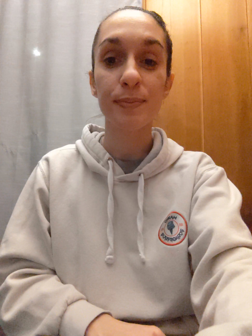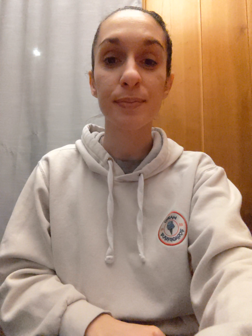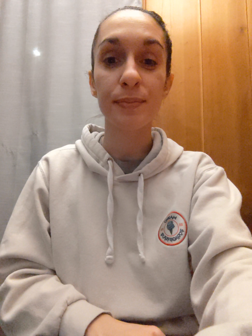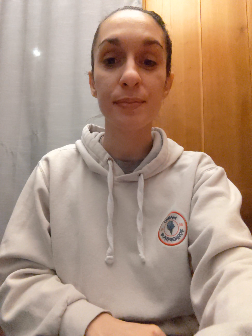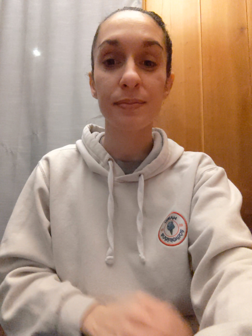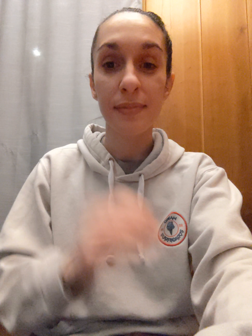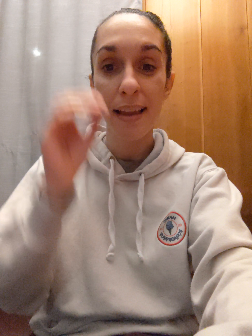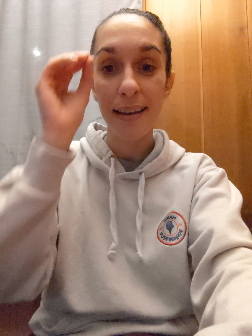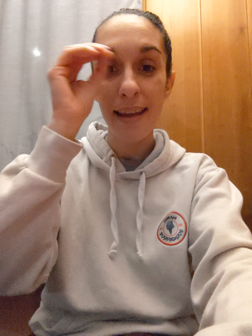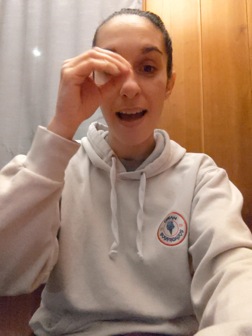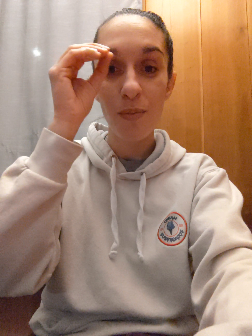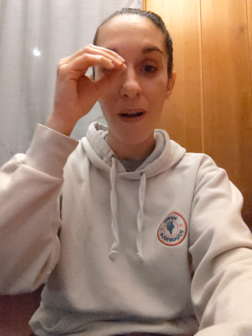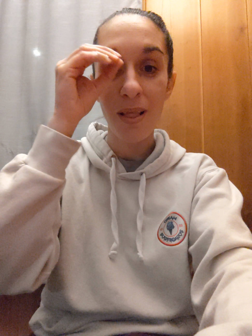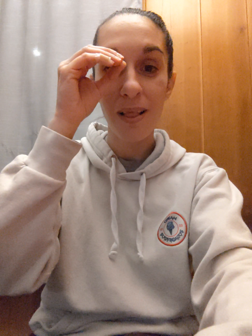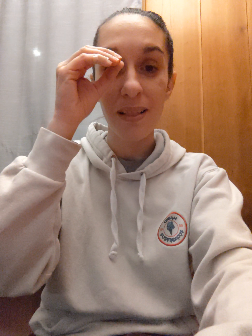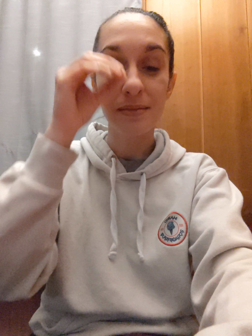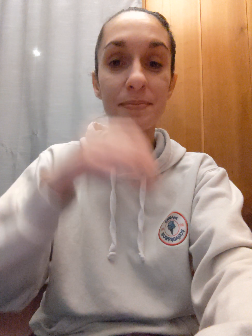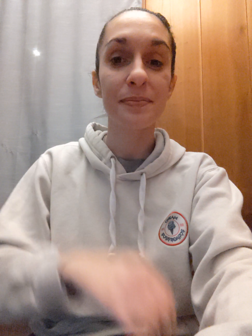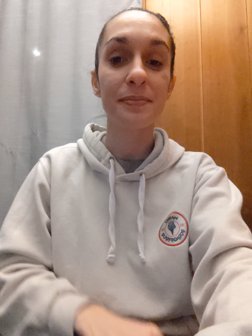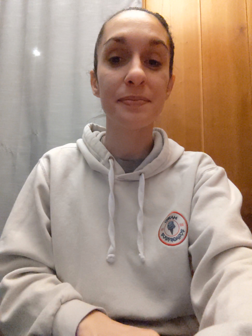owl